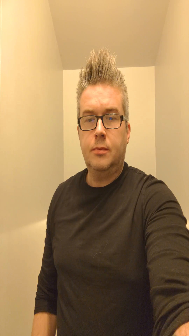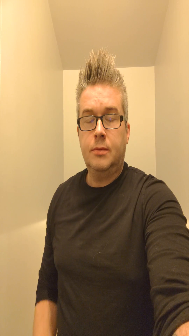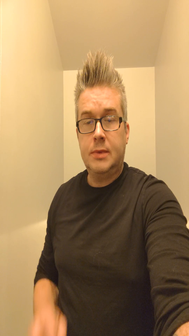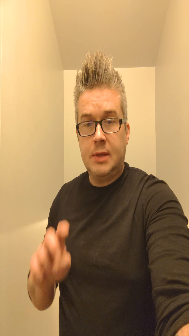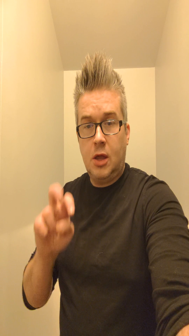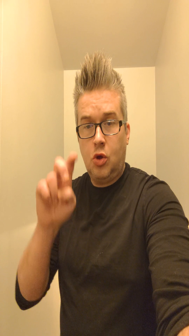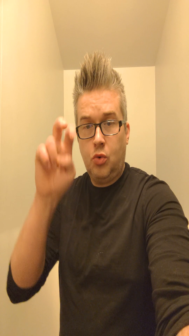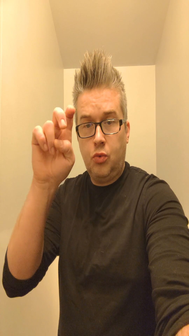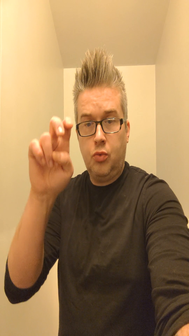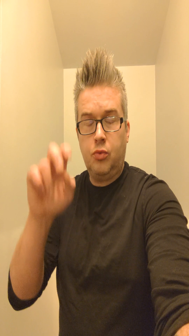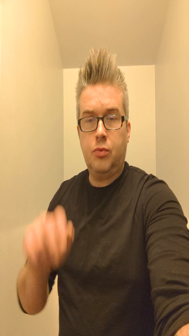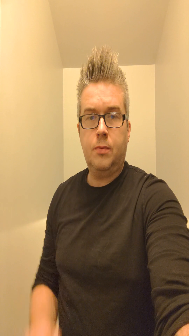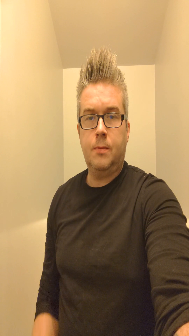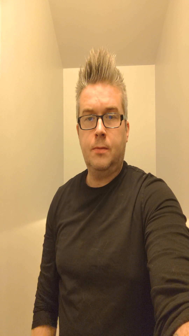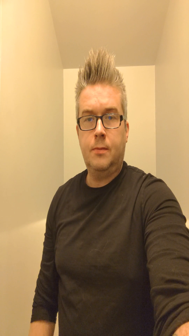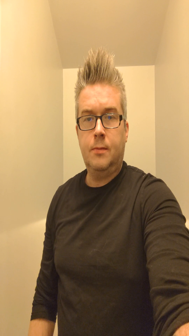stairs